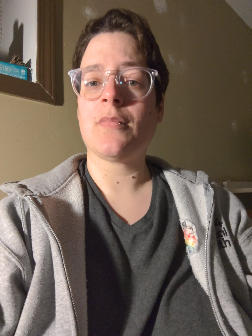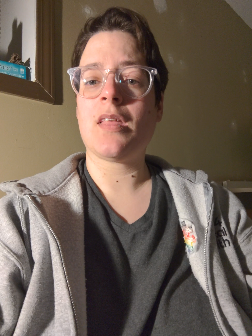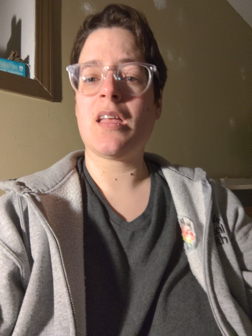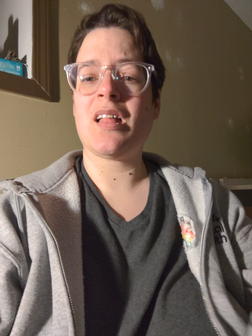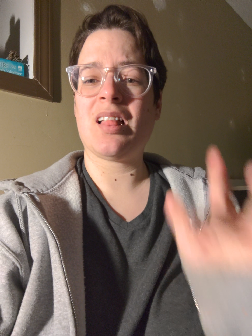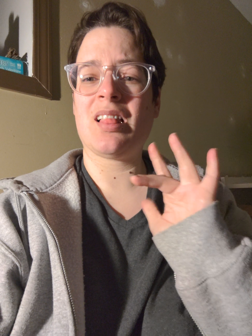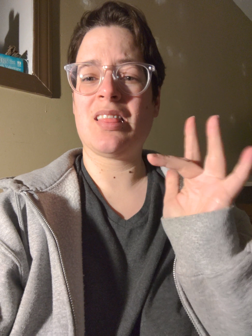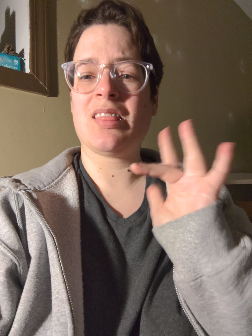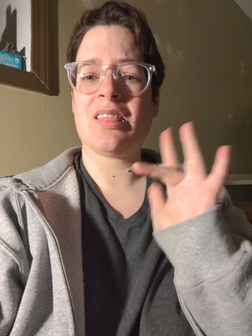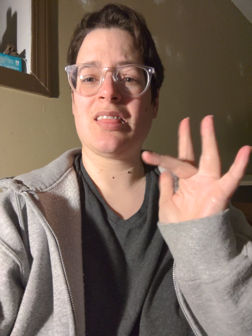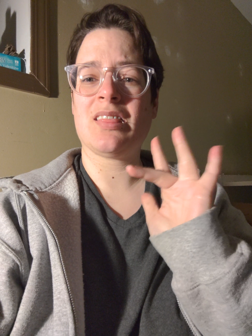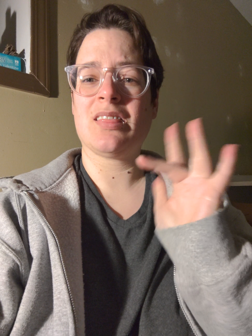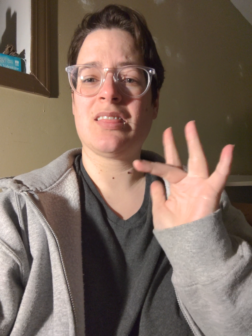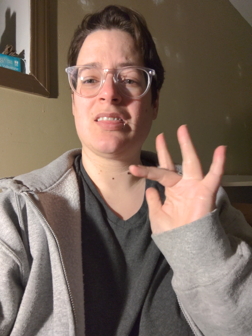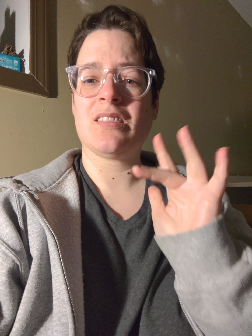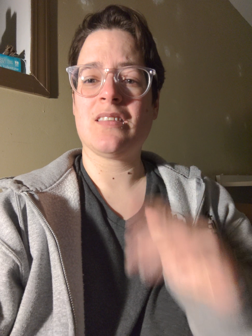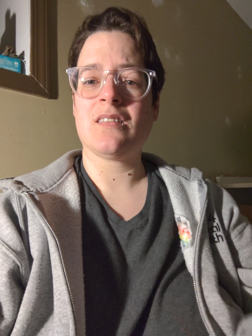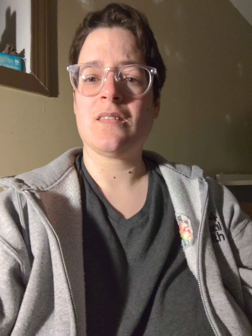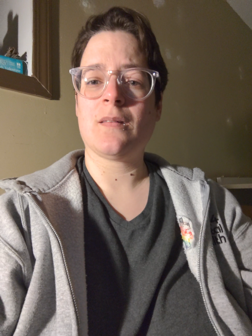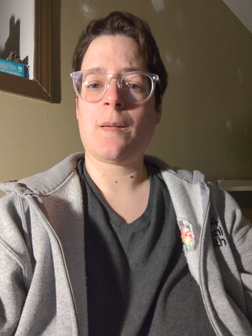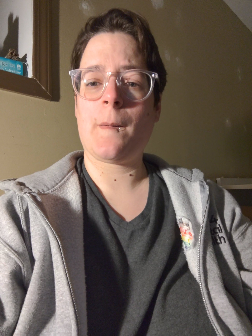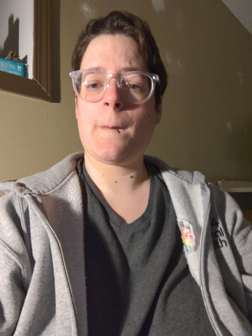yucky